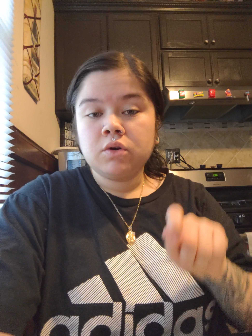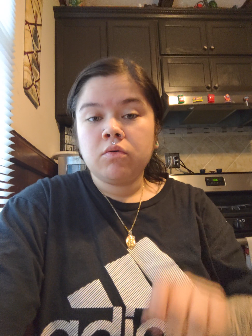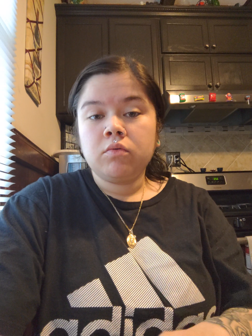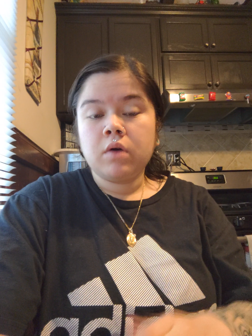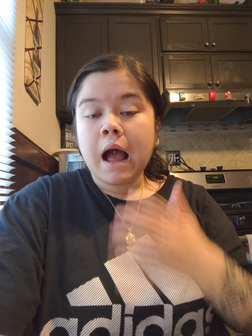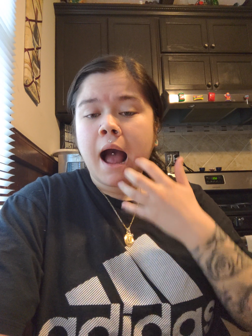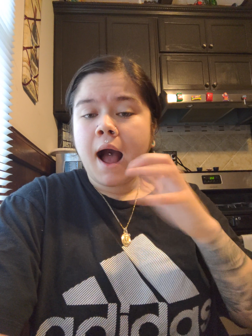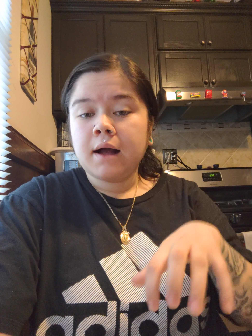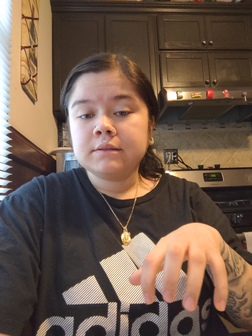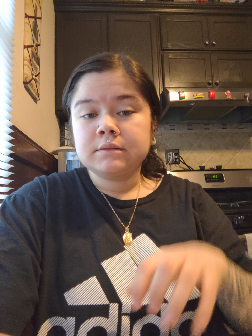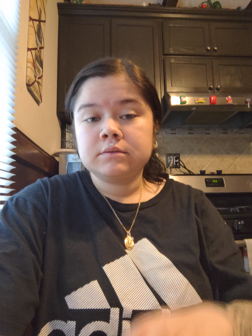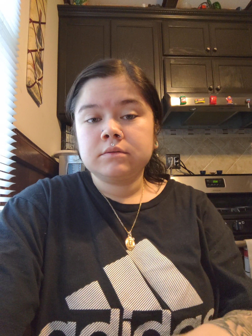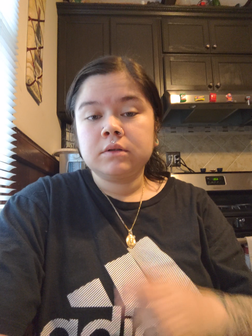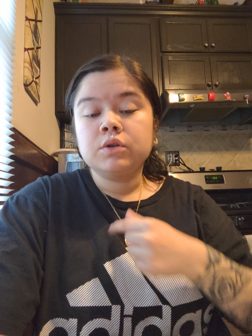hot